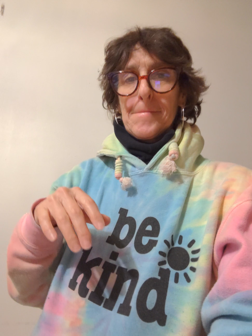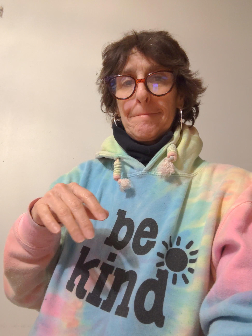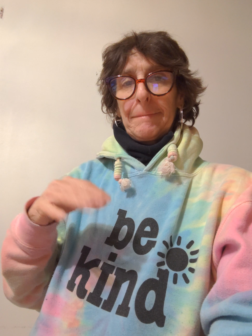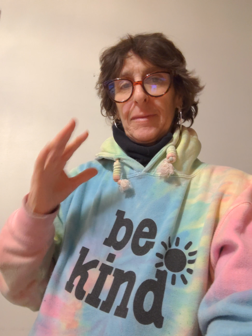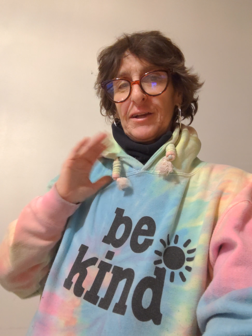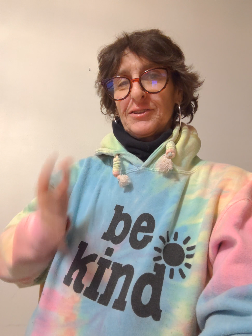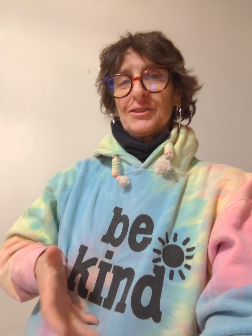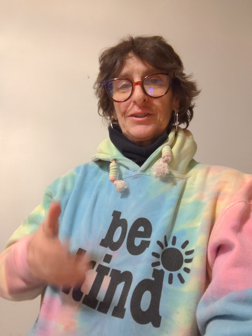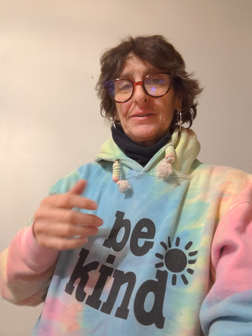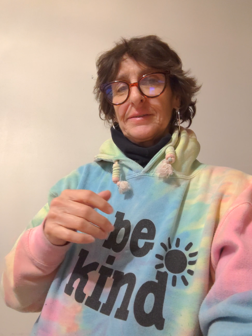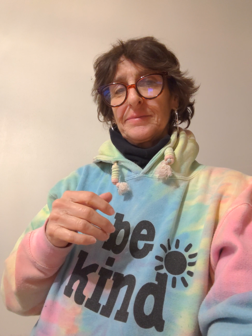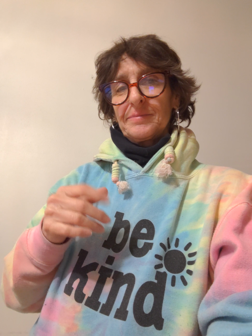shirt